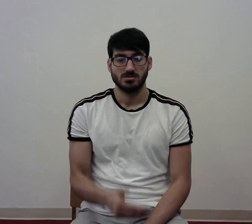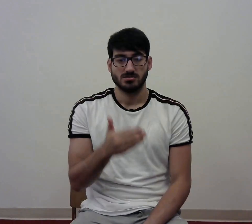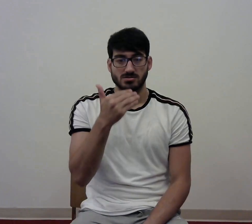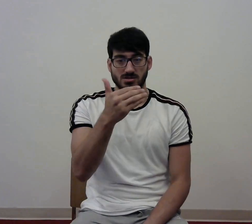siz